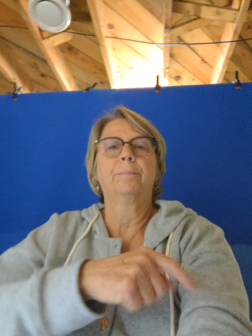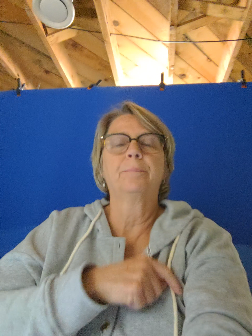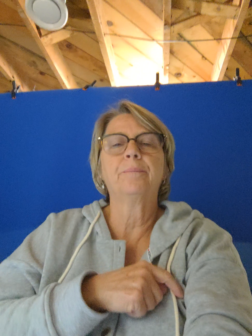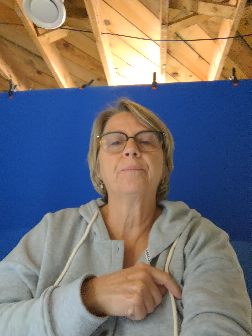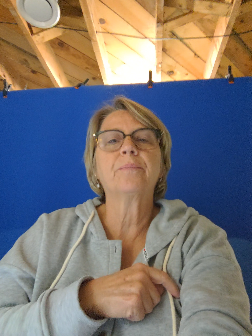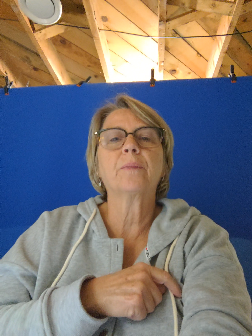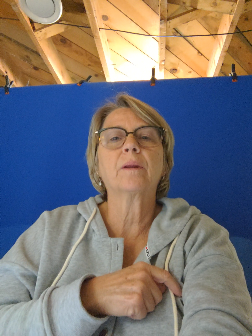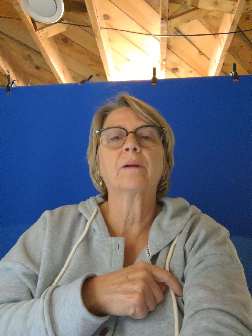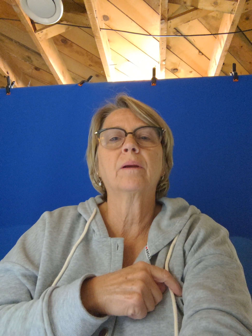arm